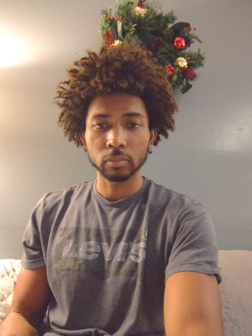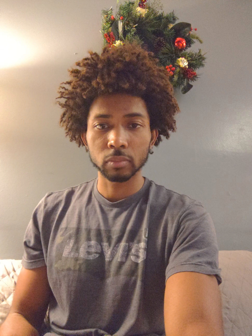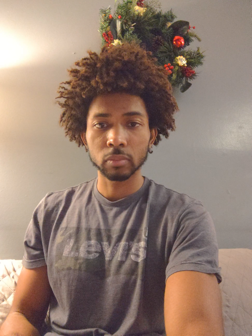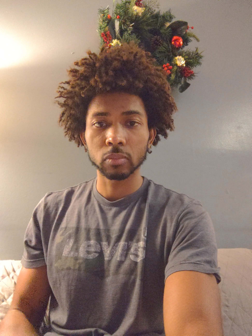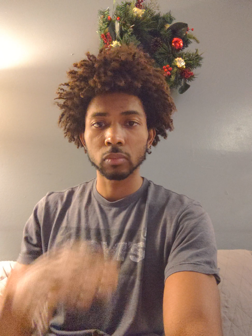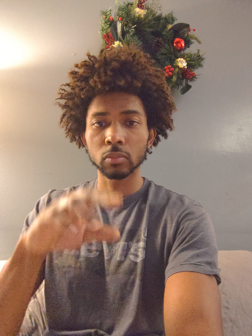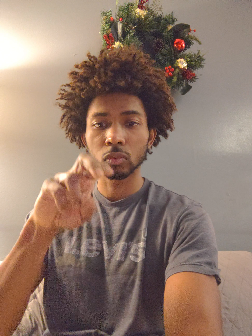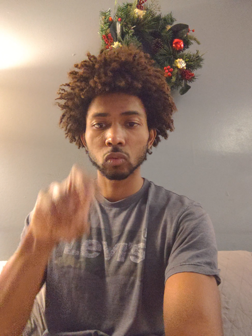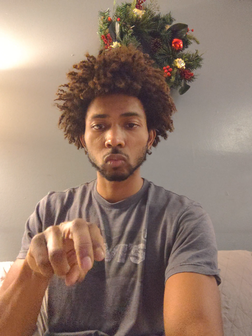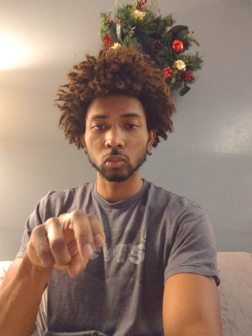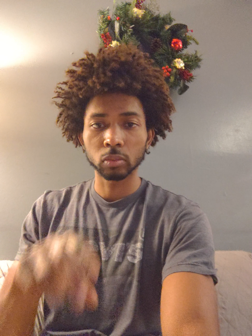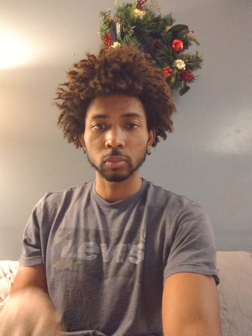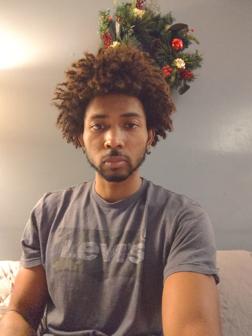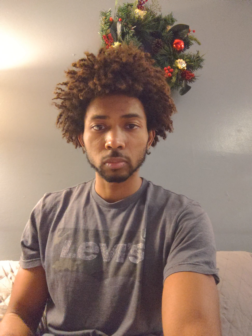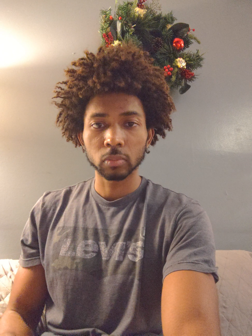chair